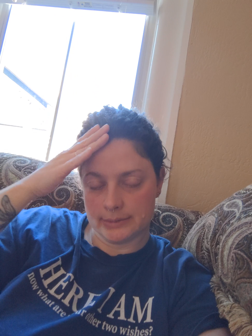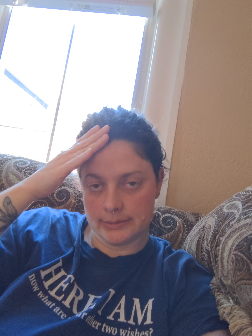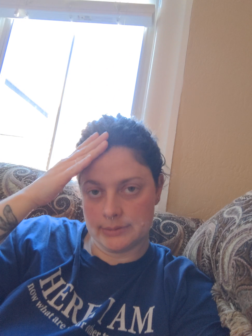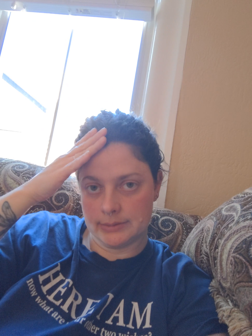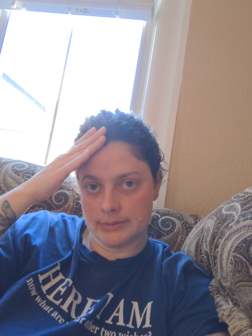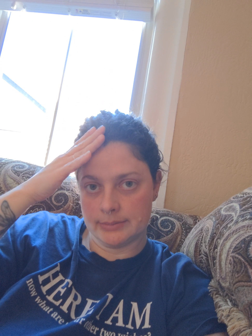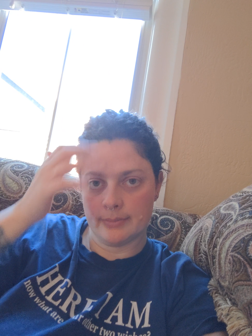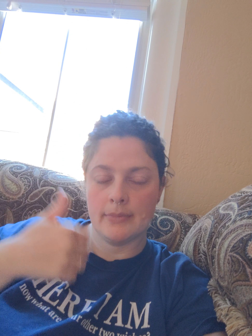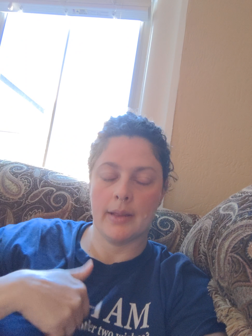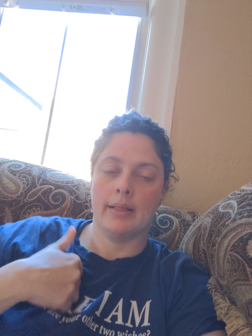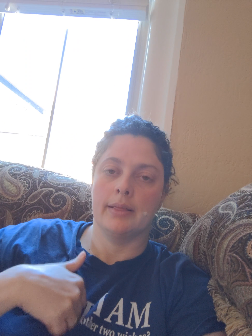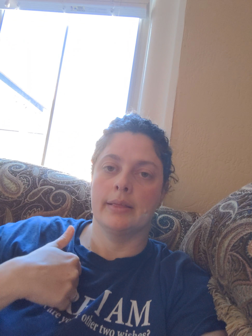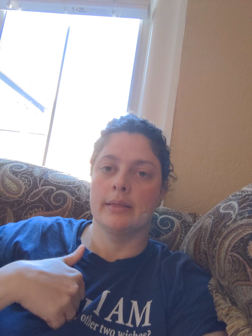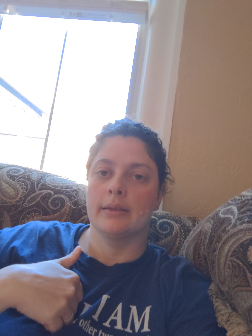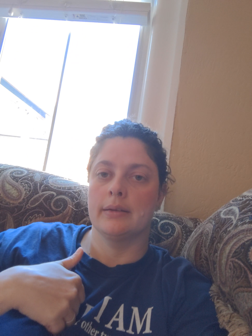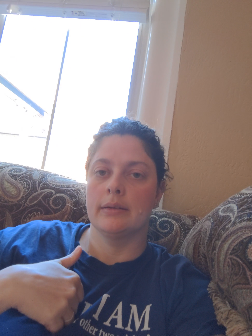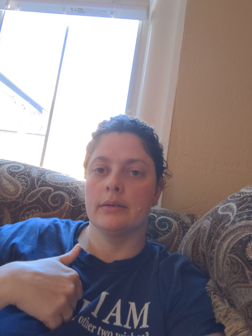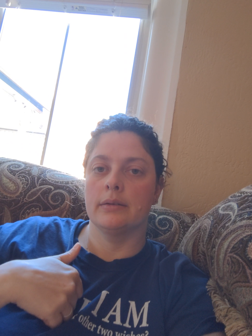bath